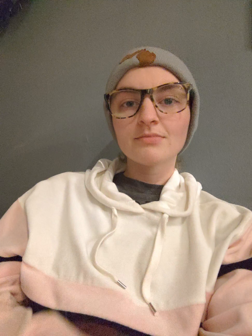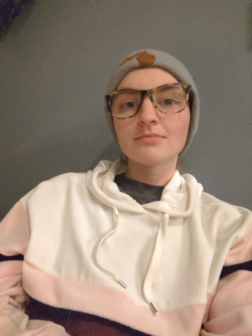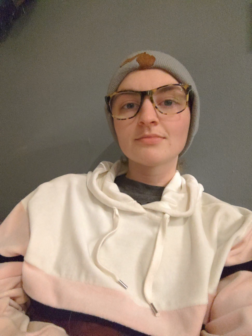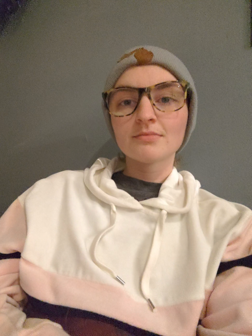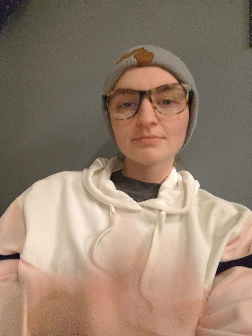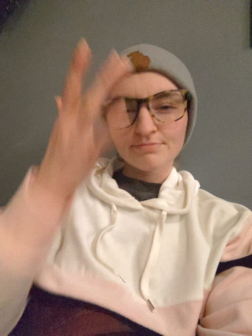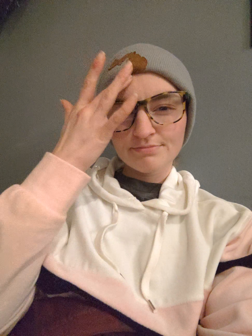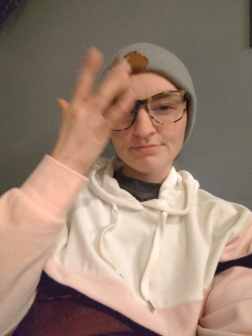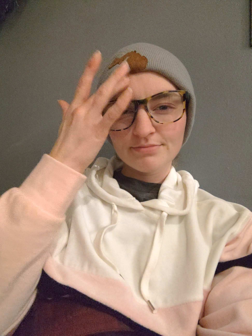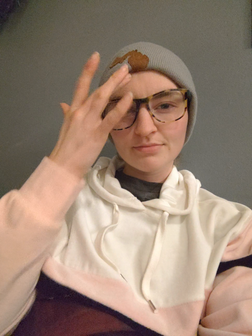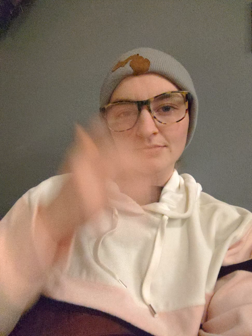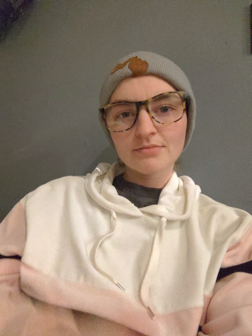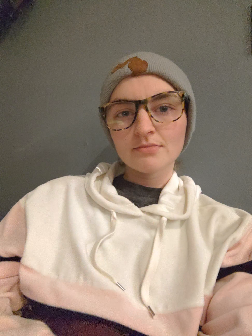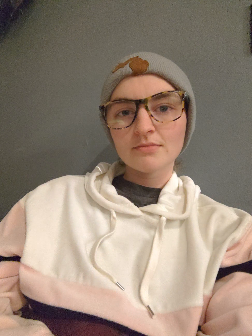sick